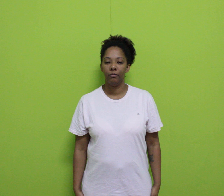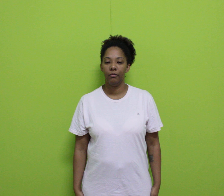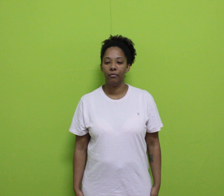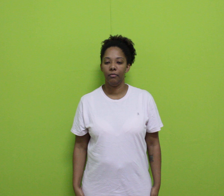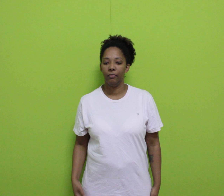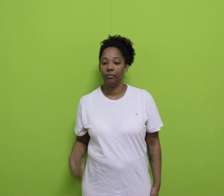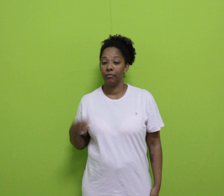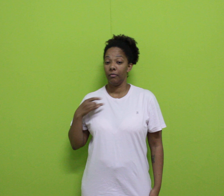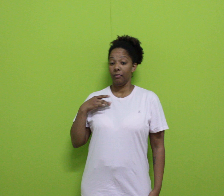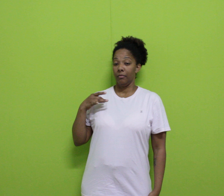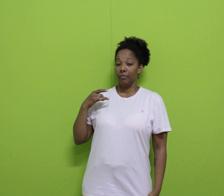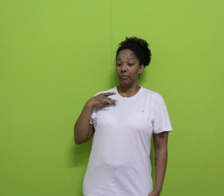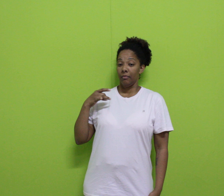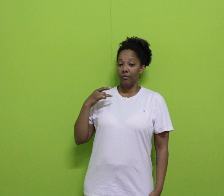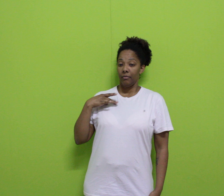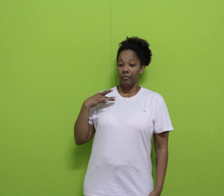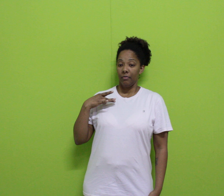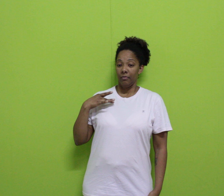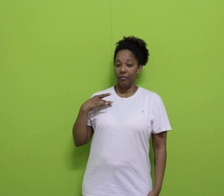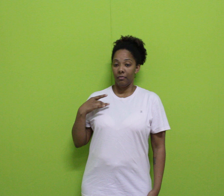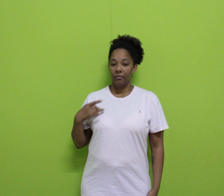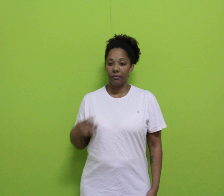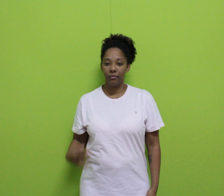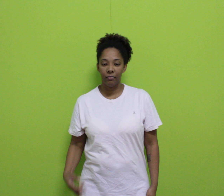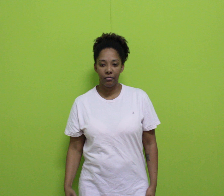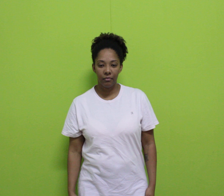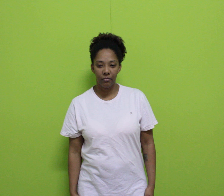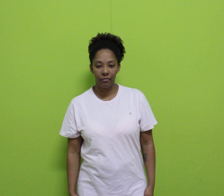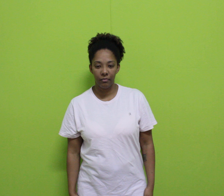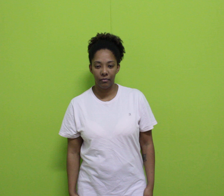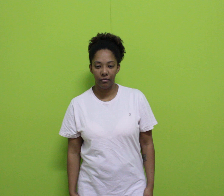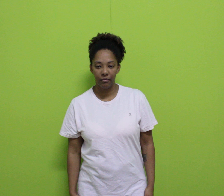medo